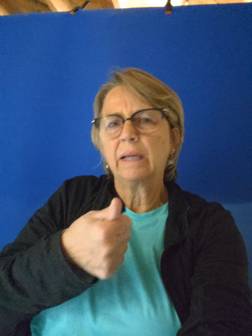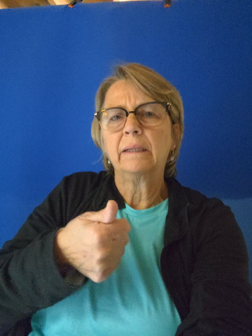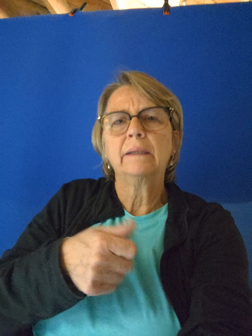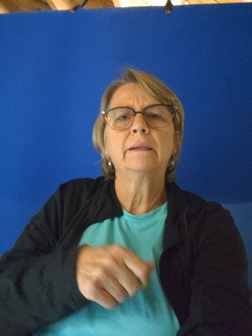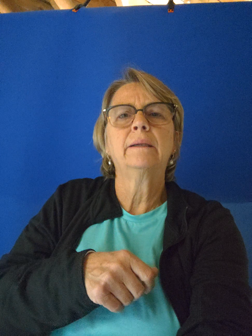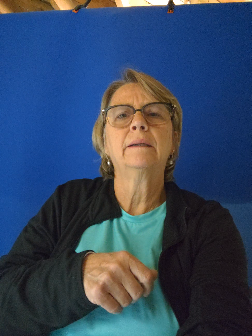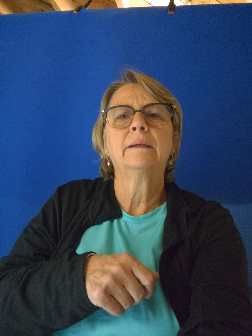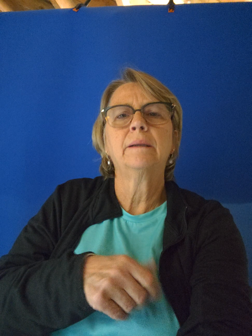hide